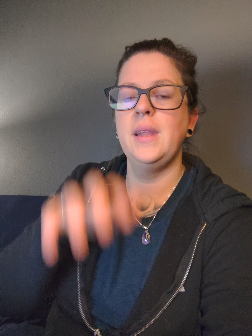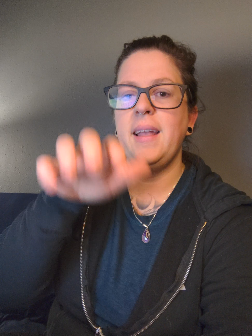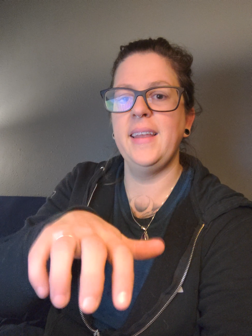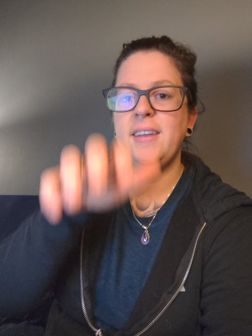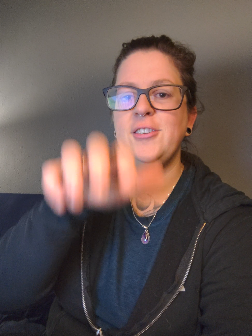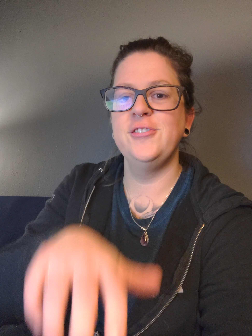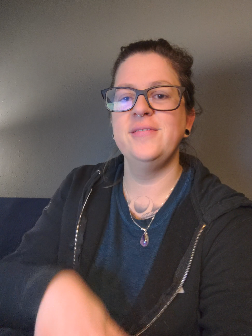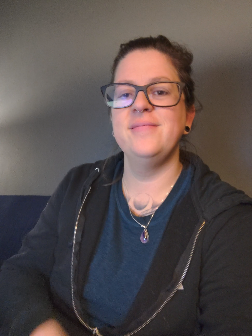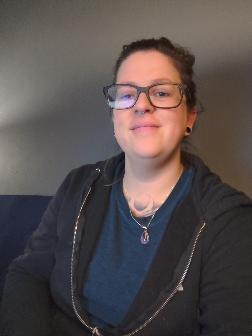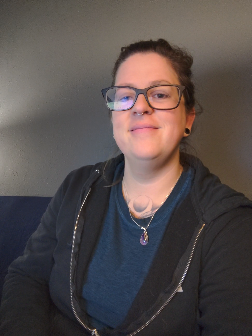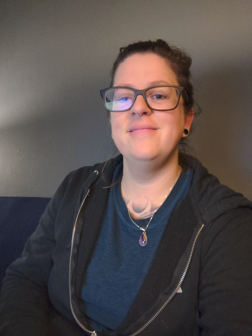alligator